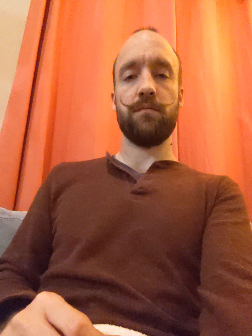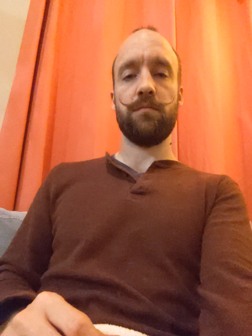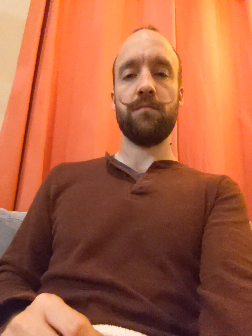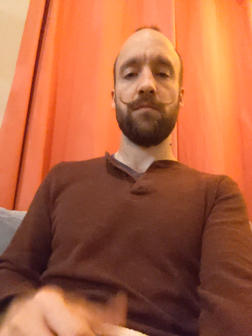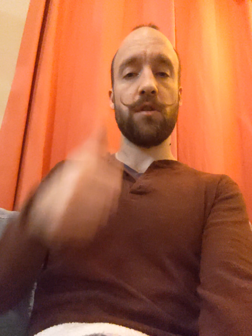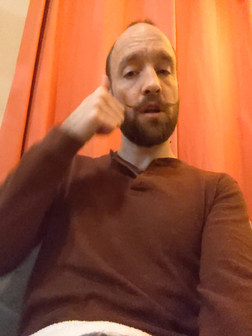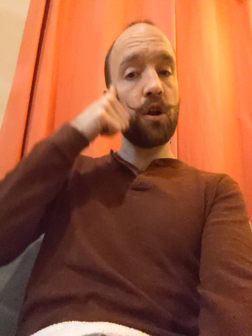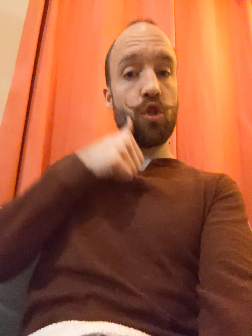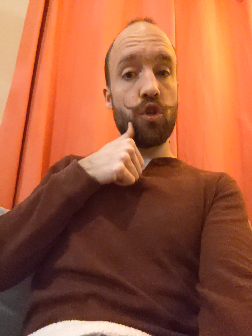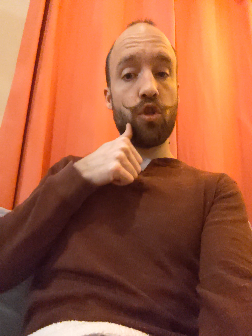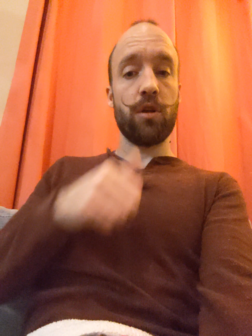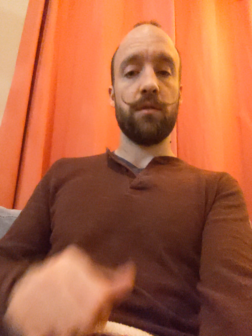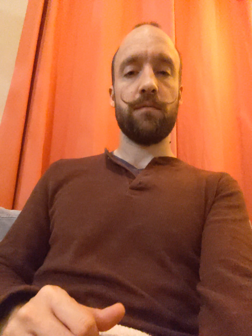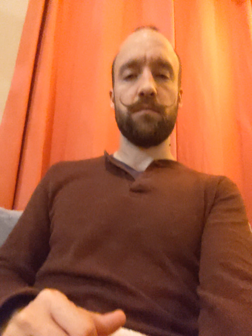girl